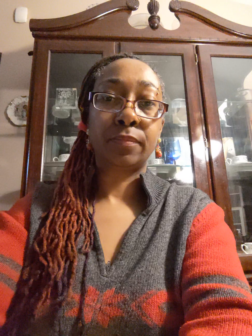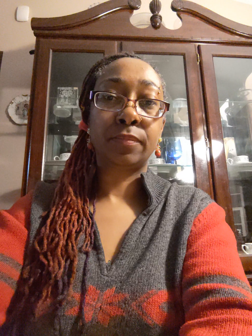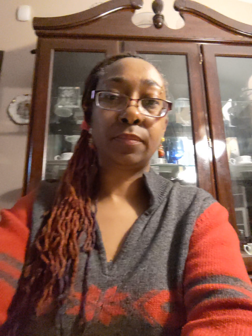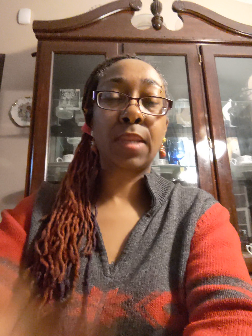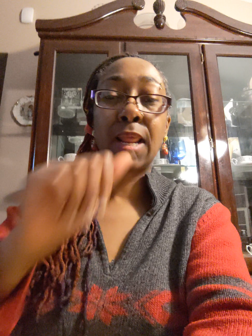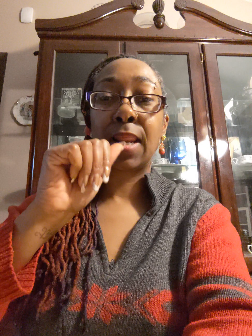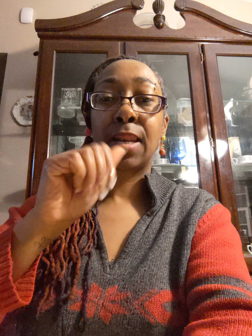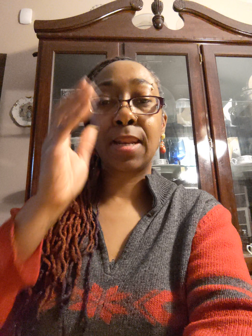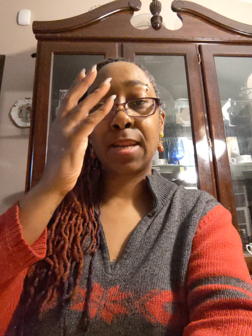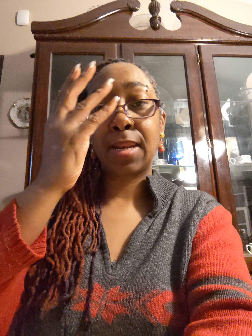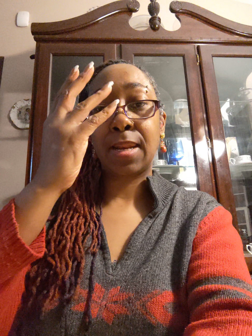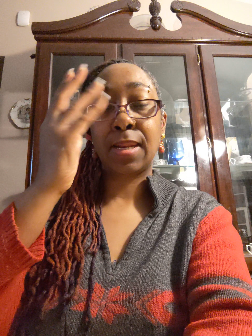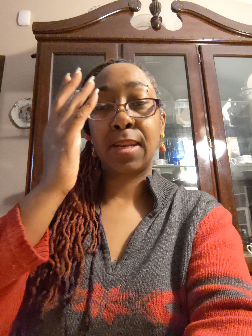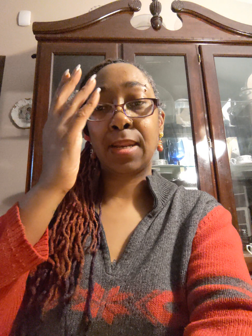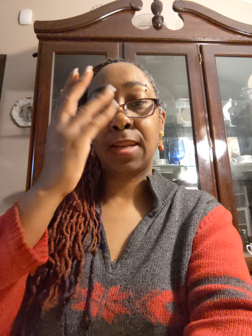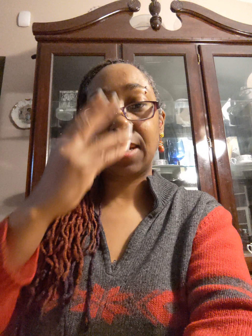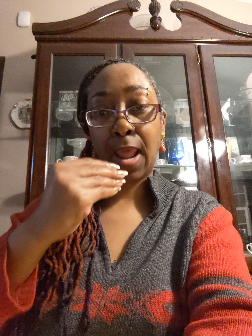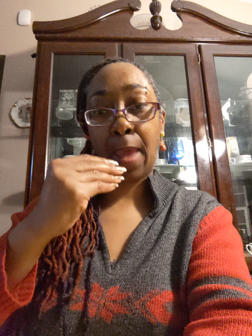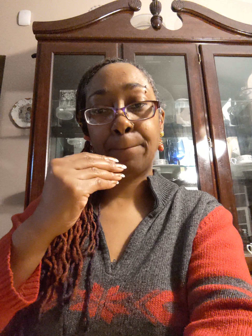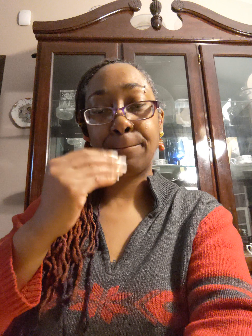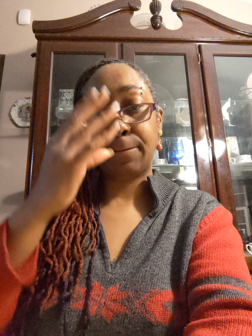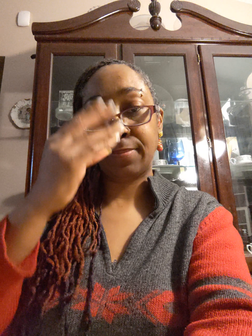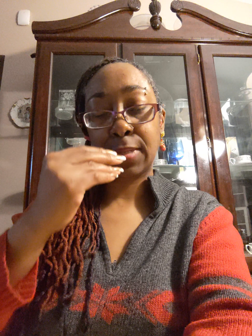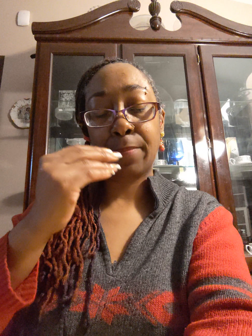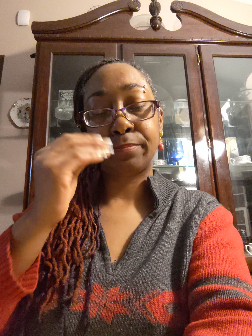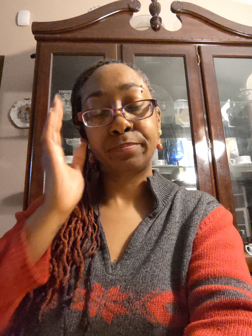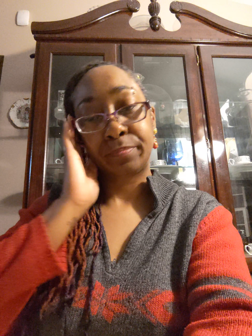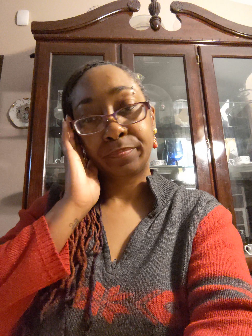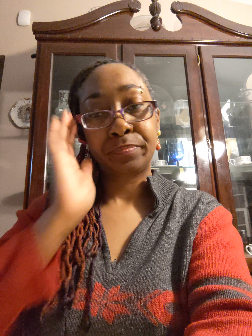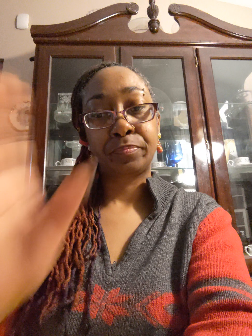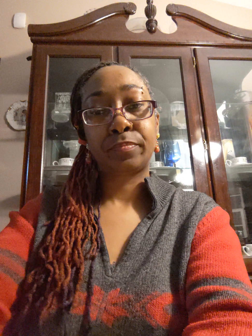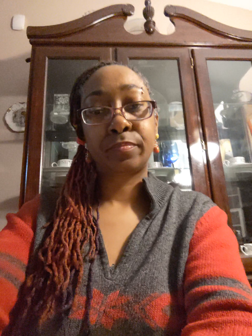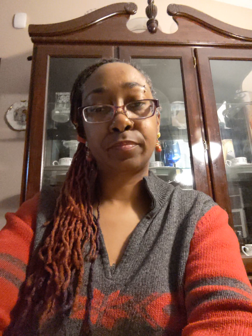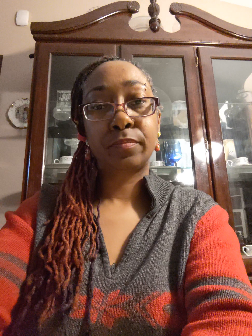nap